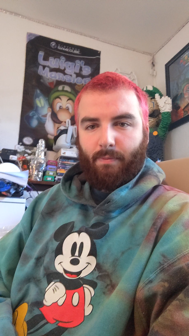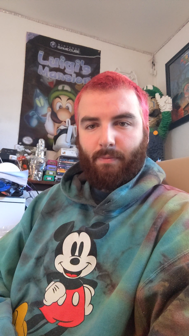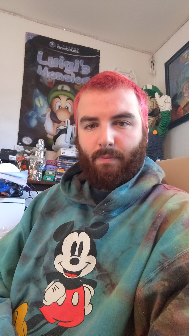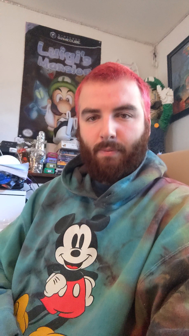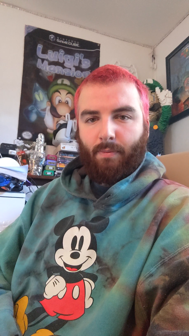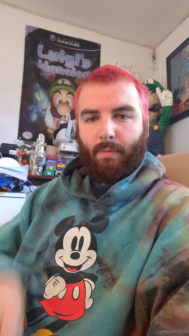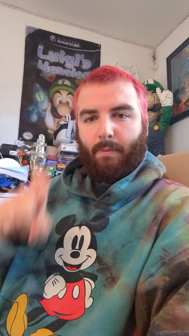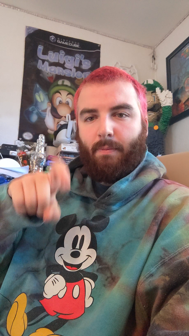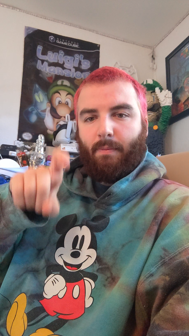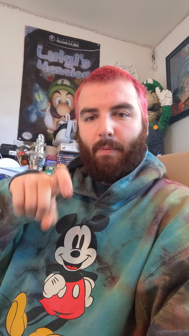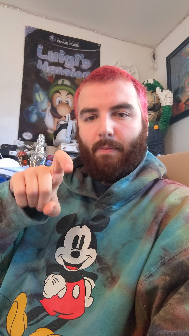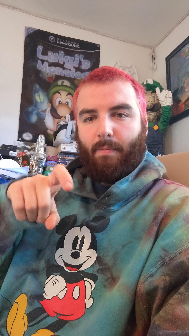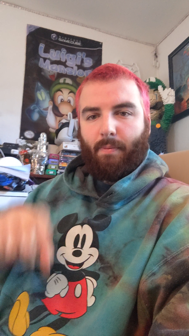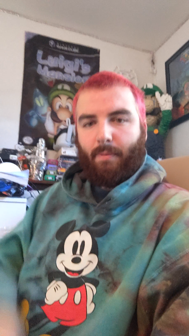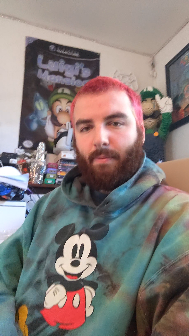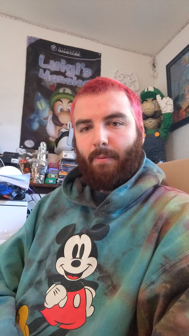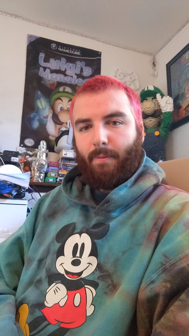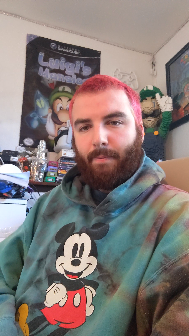should